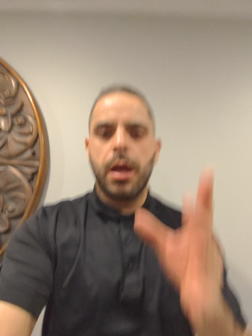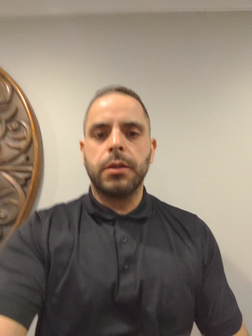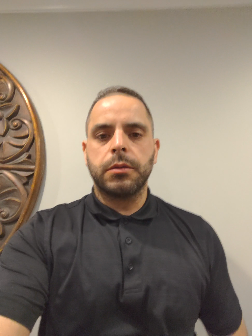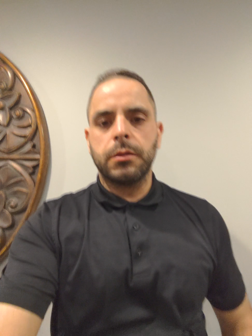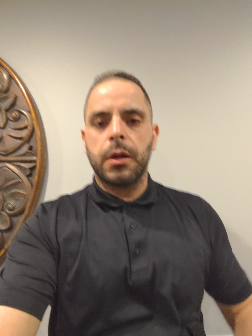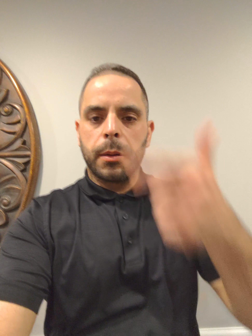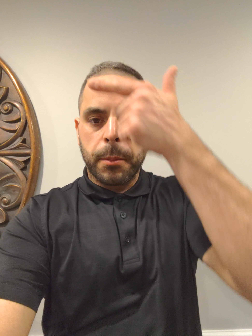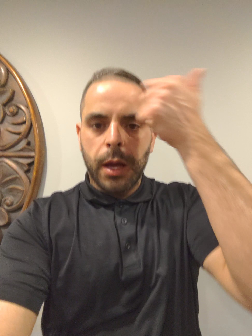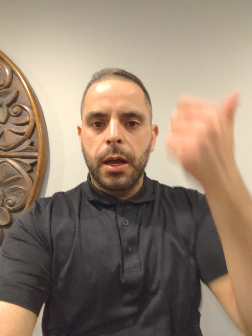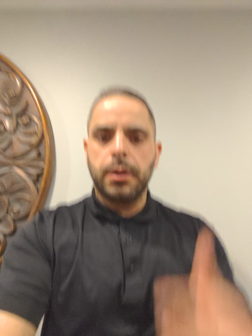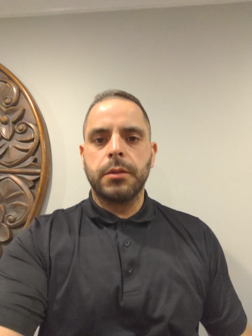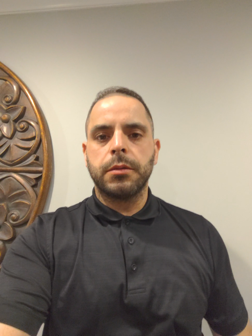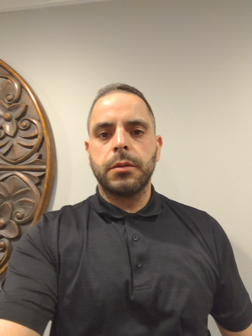because